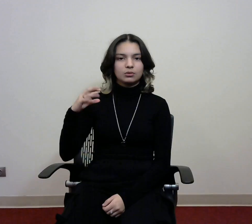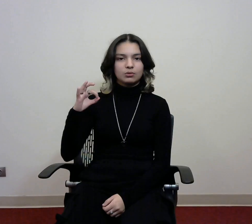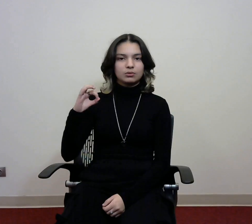O